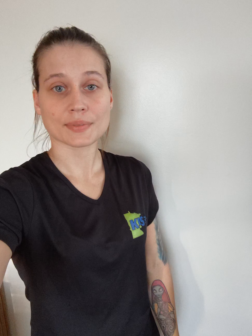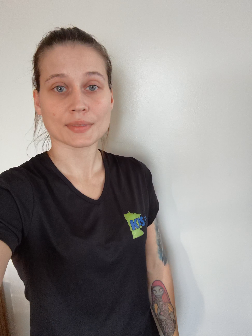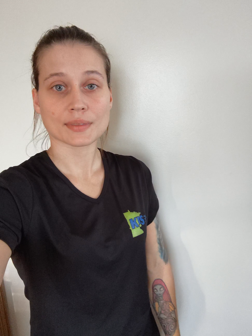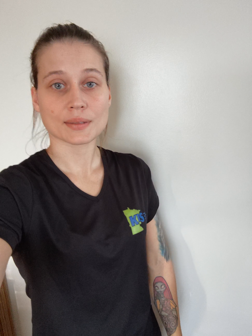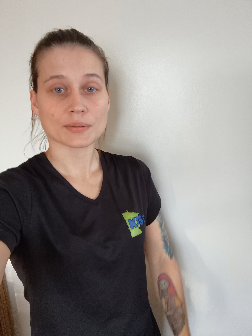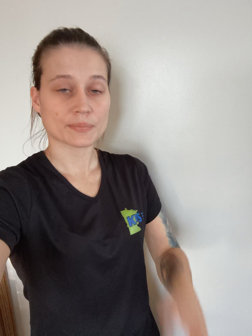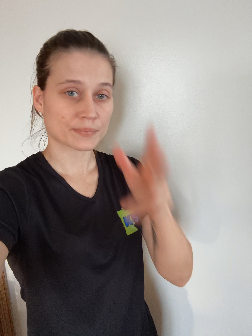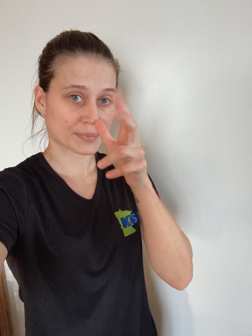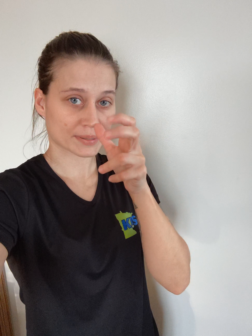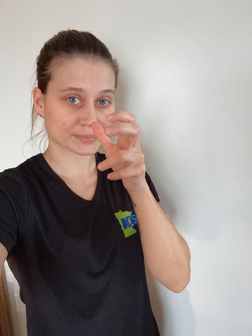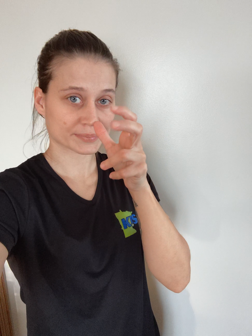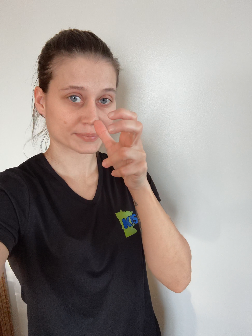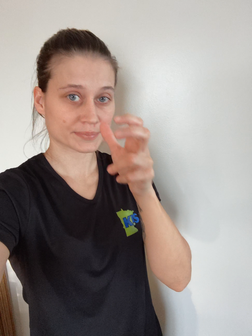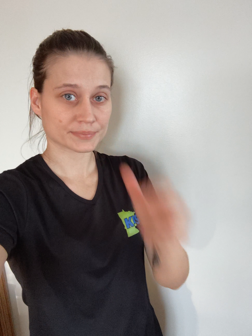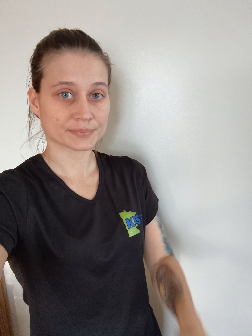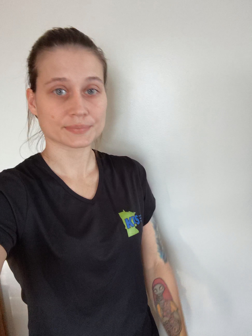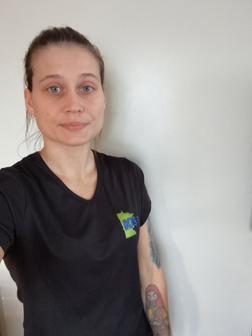bug